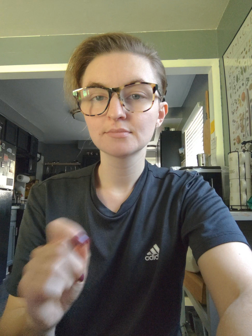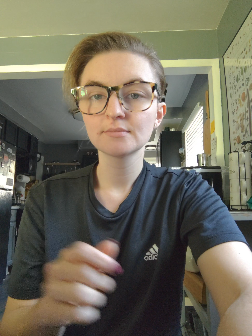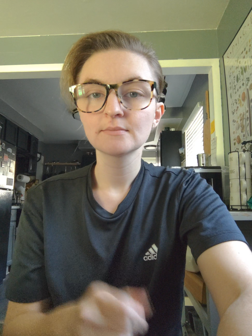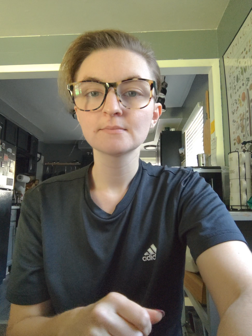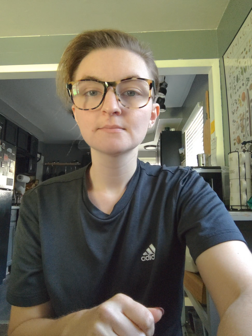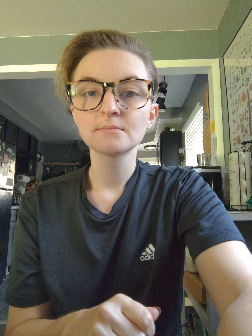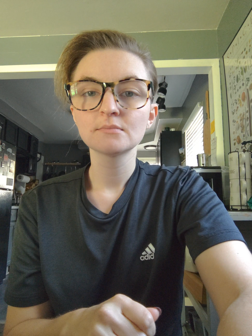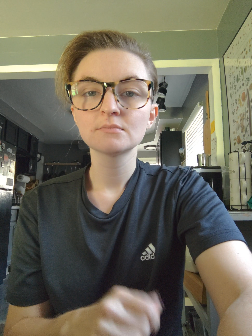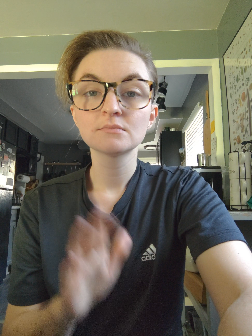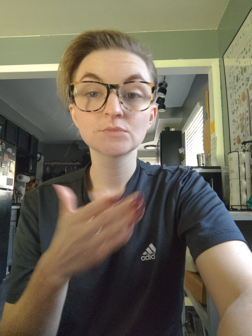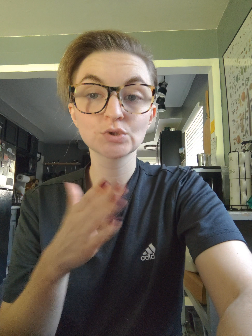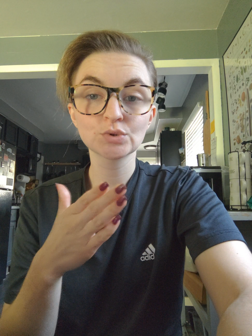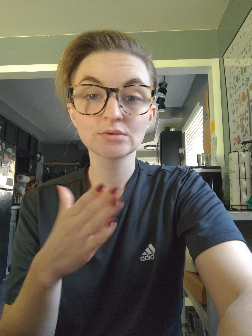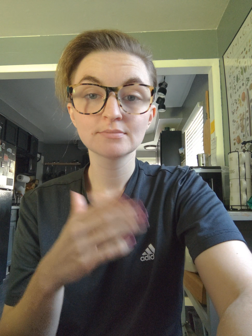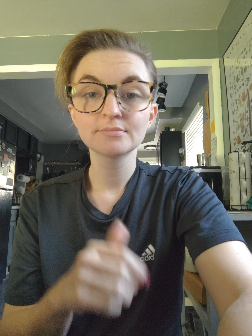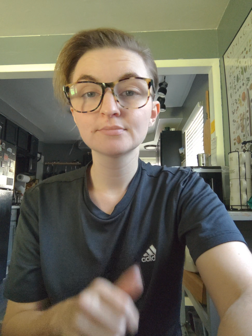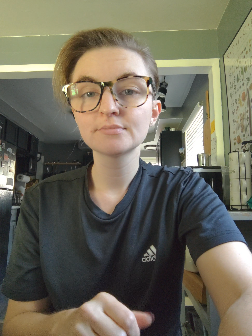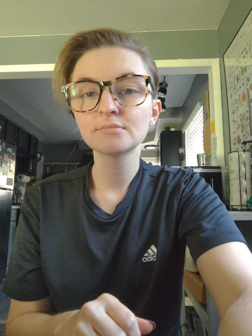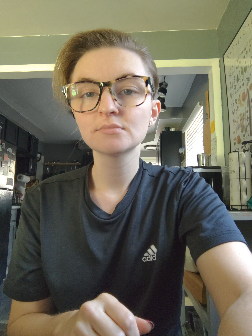share